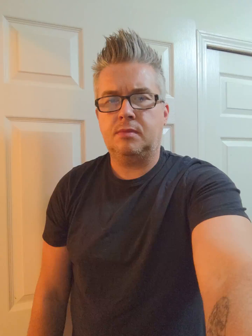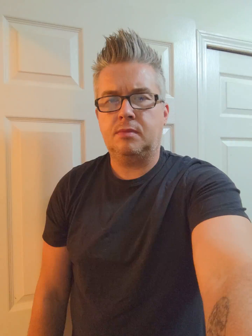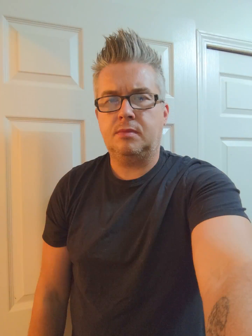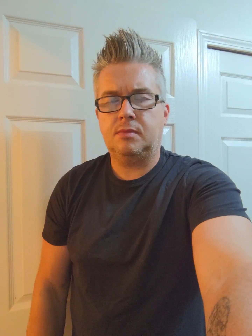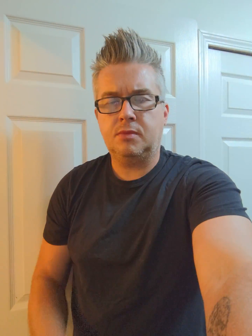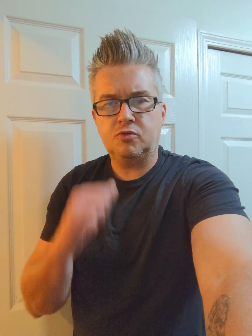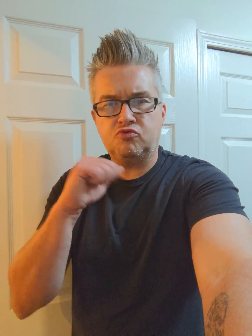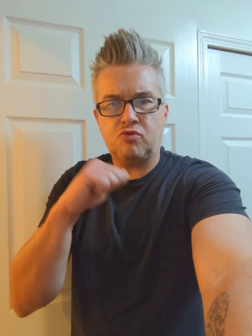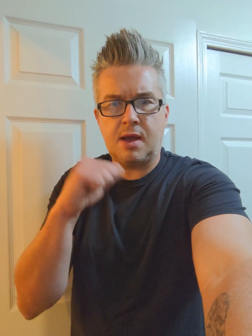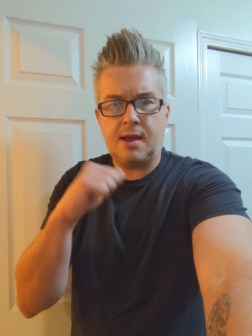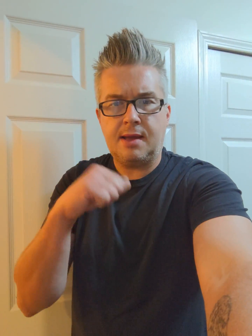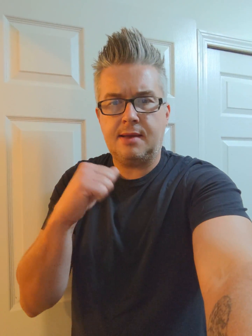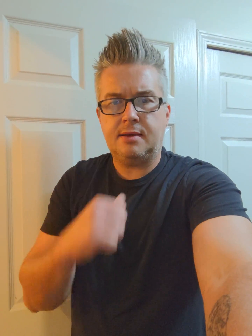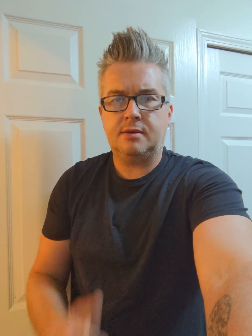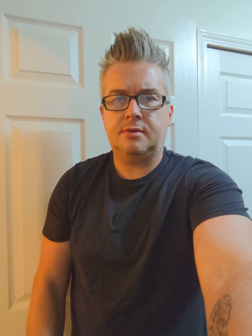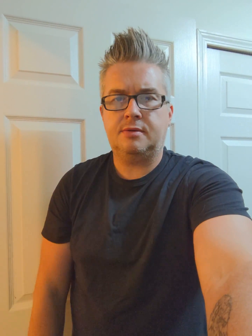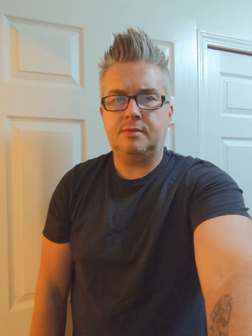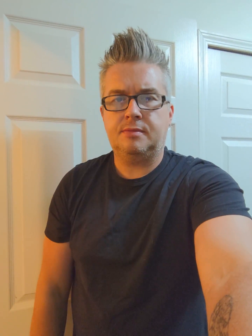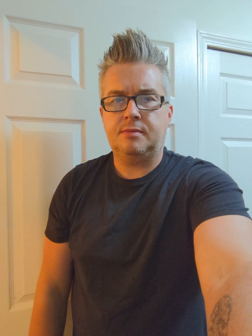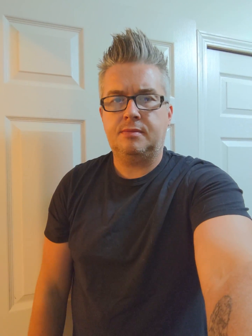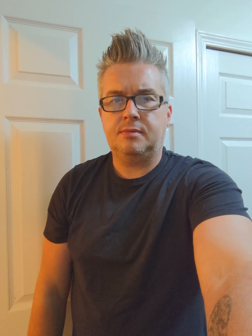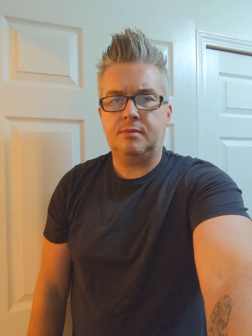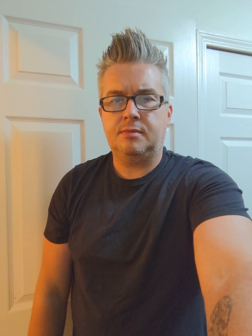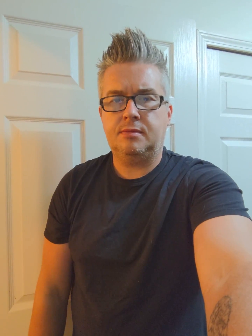rock